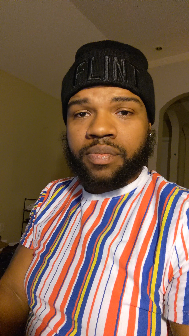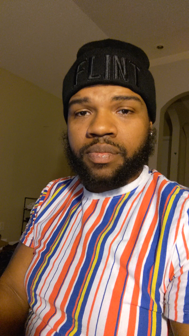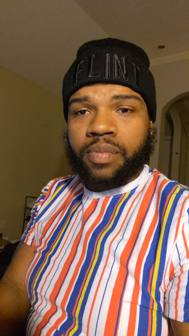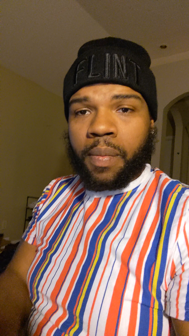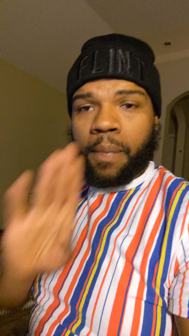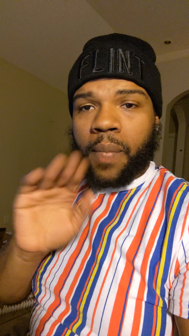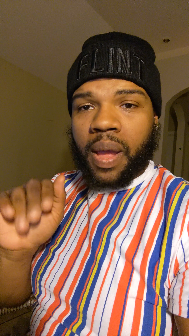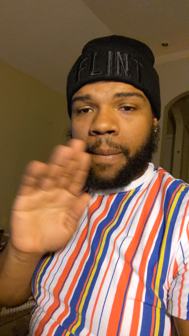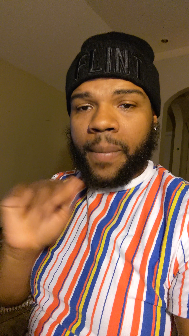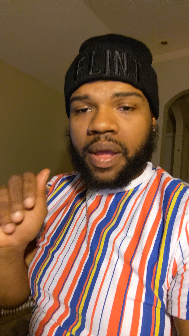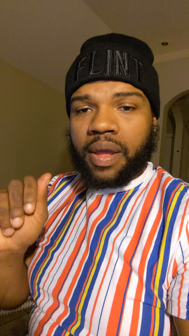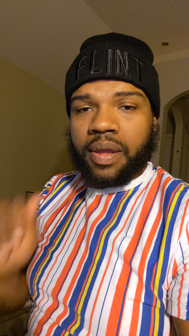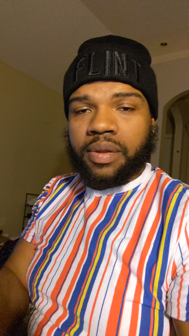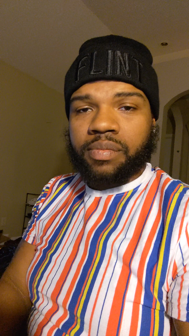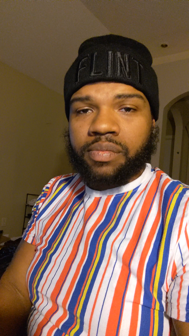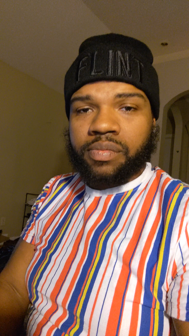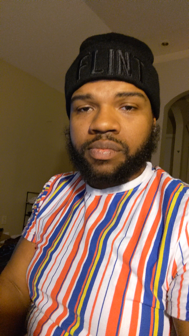baa baa